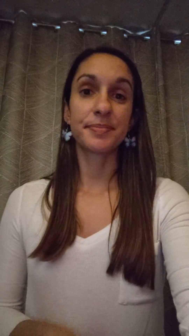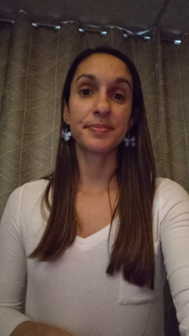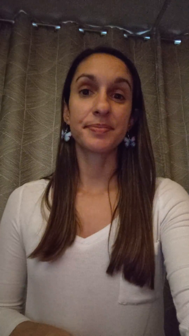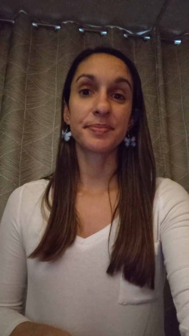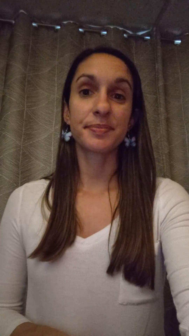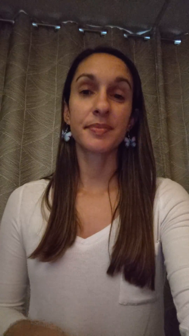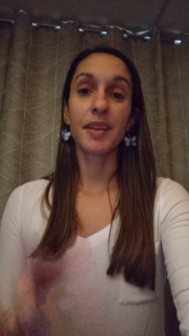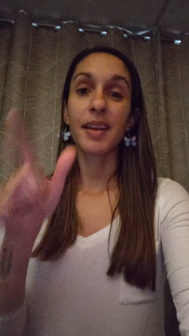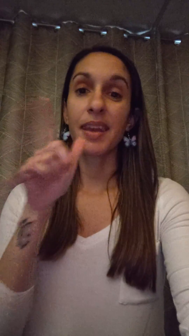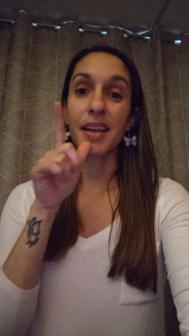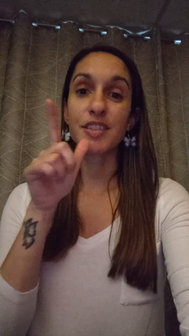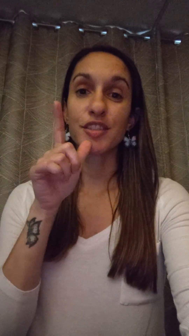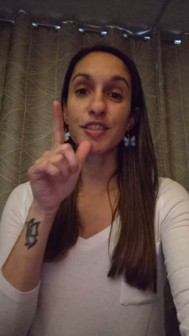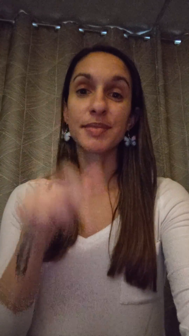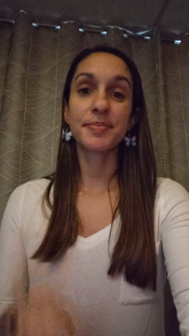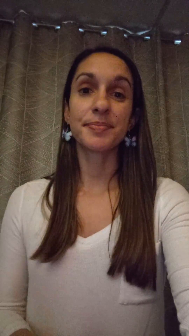lunch